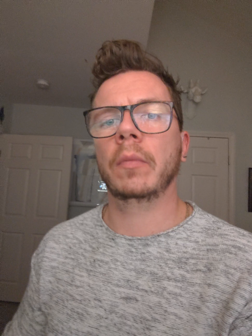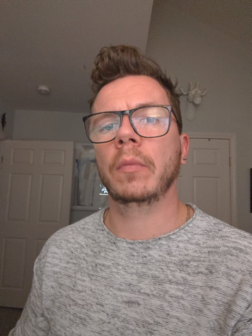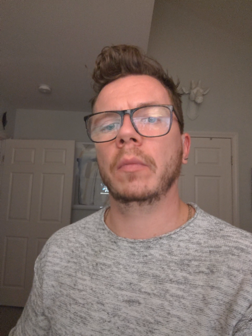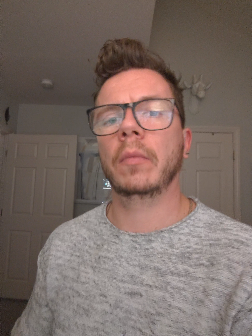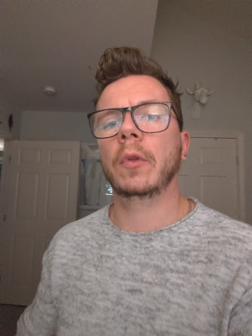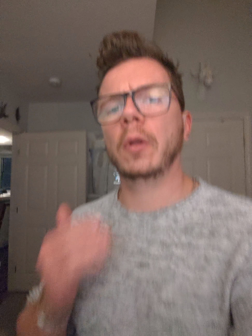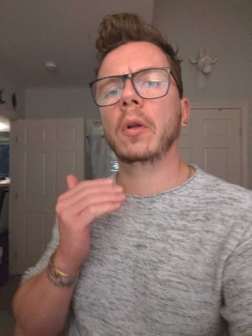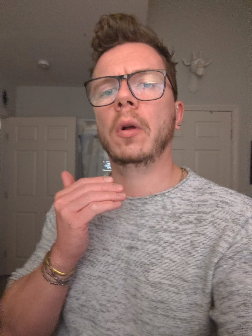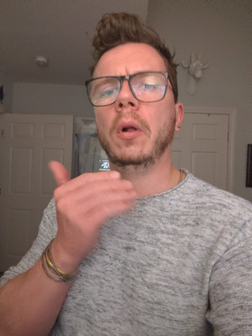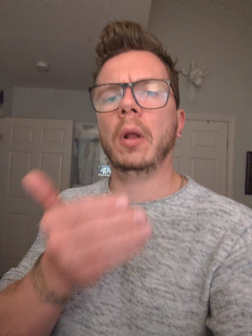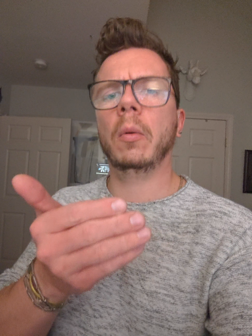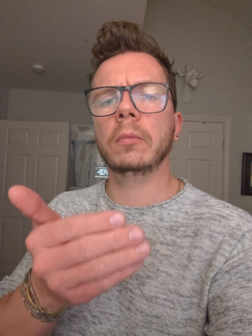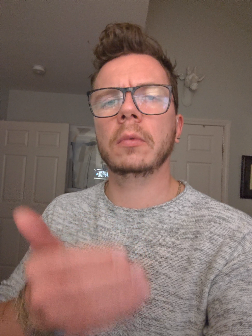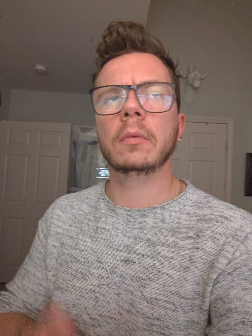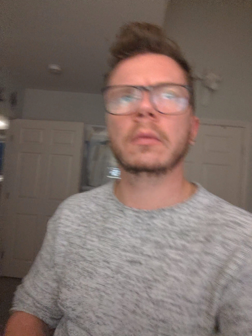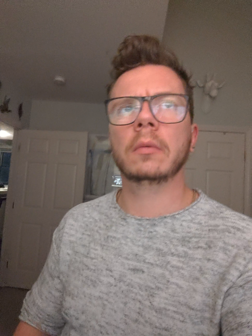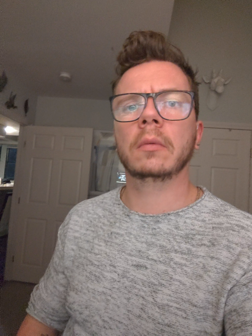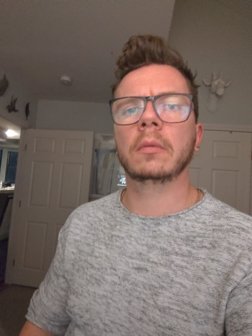close